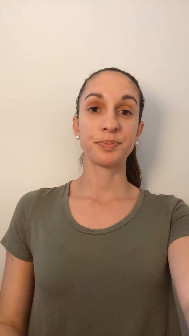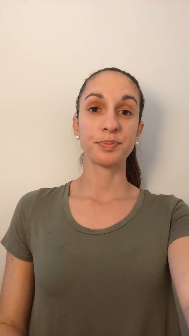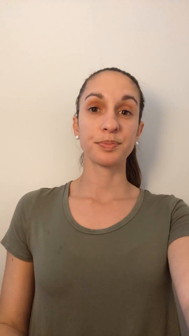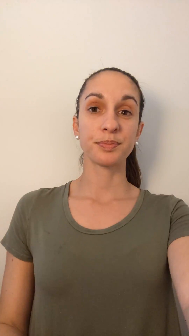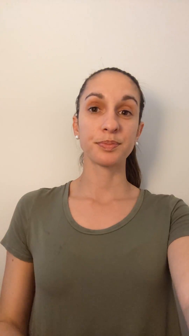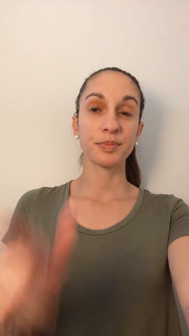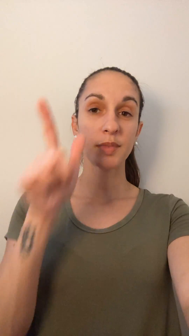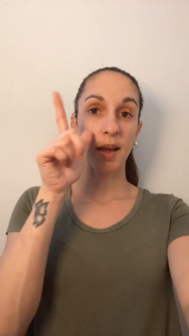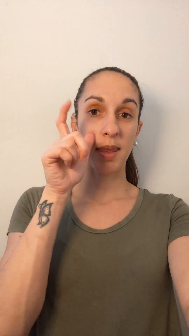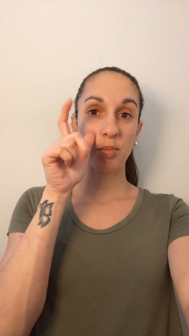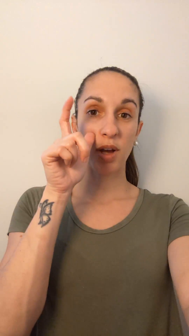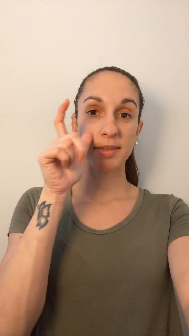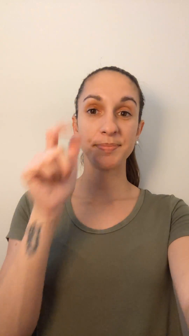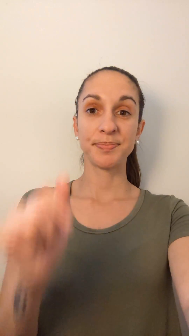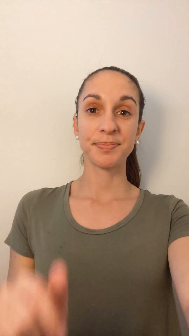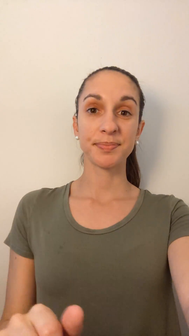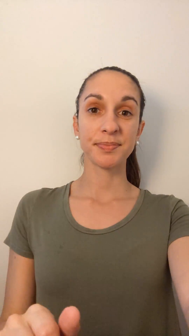camera